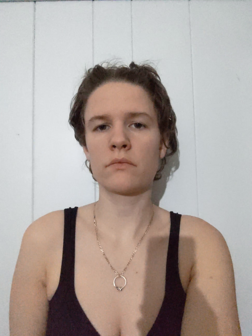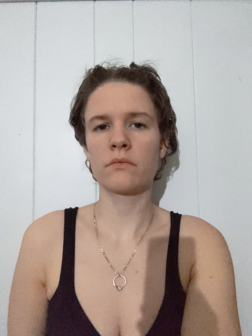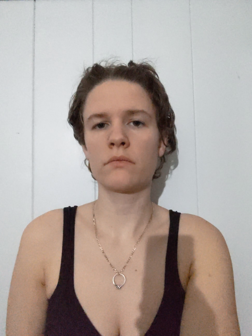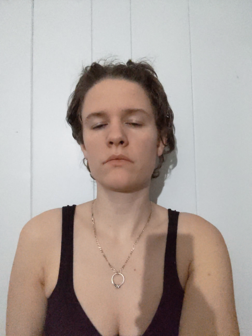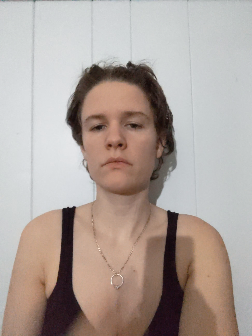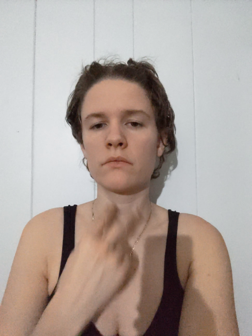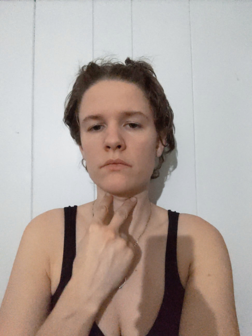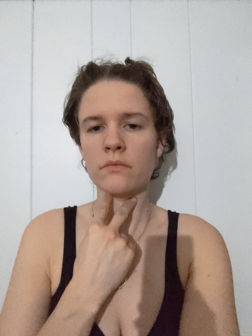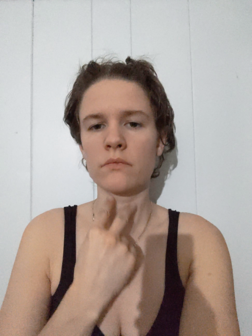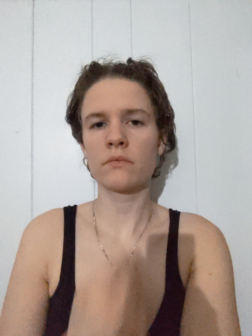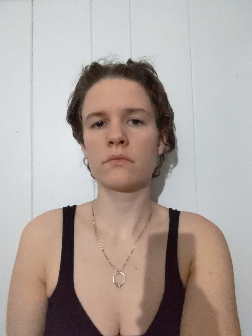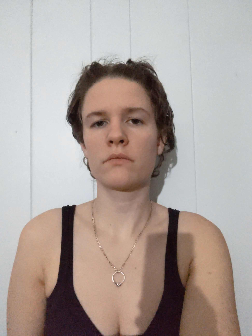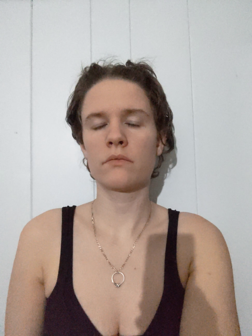stuck